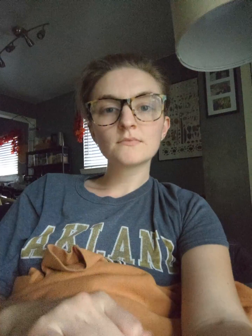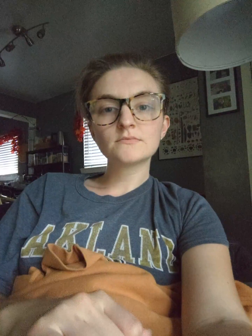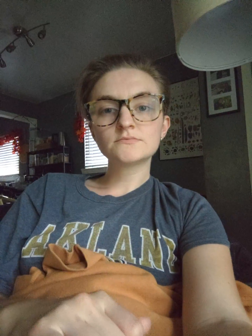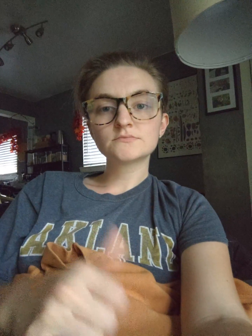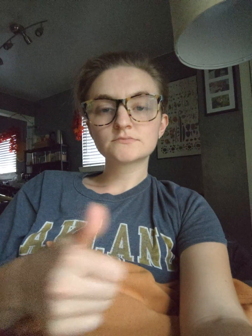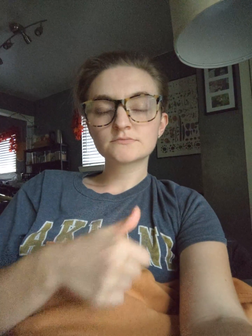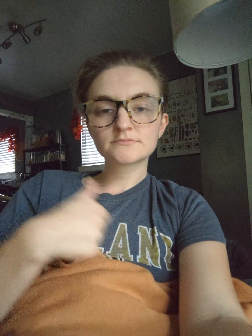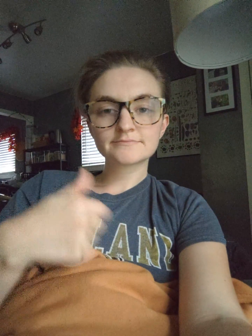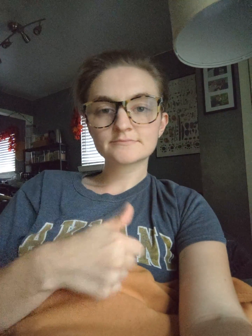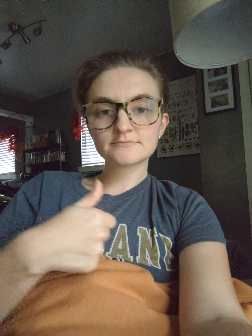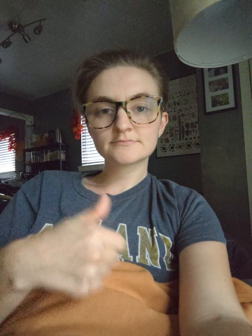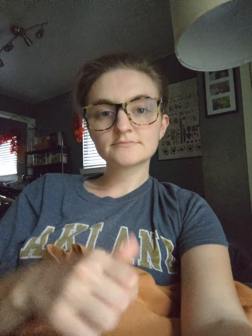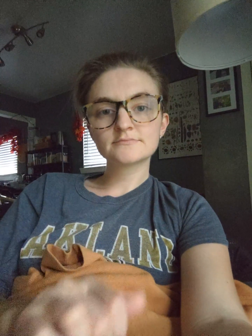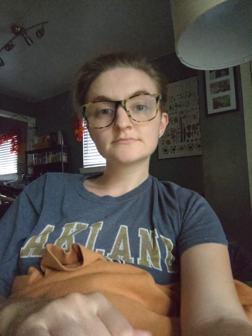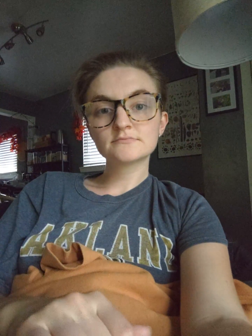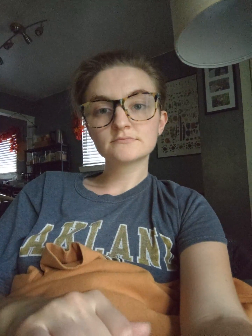basement